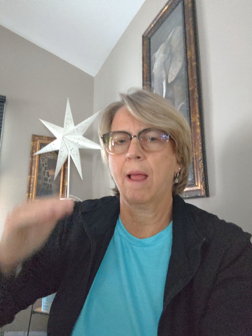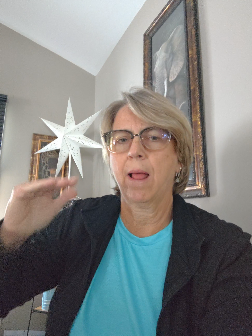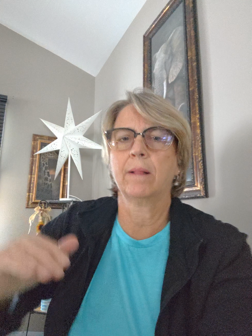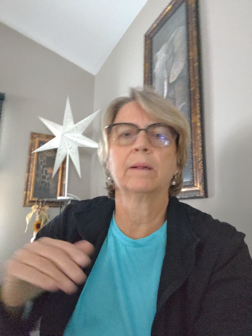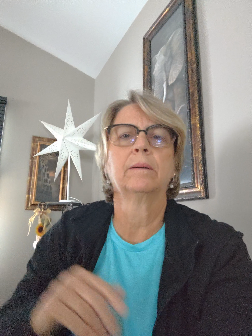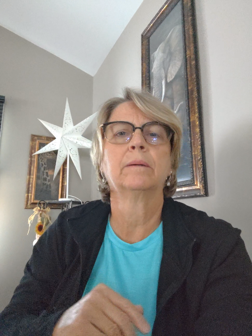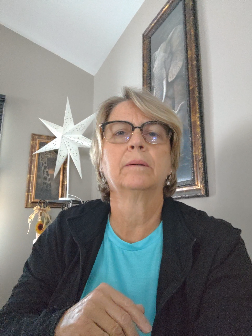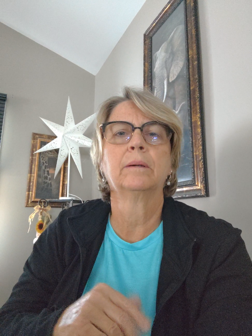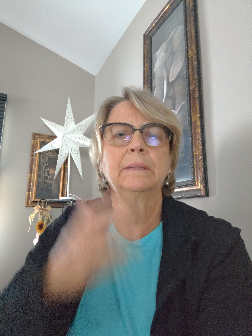child